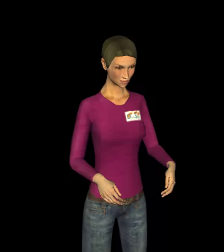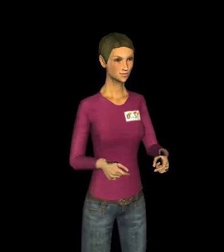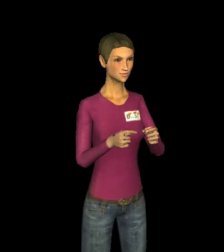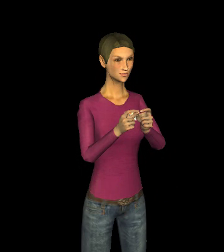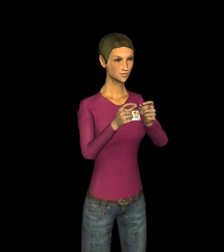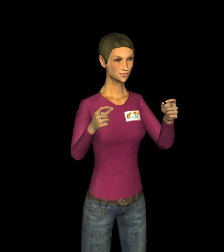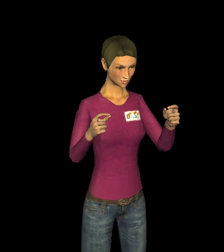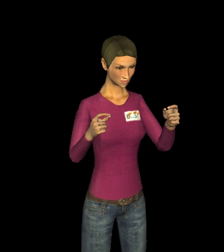شركة